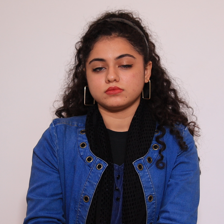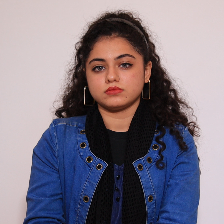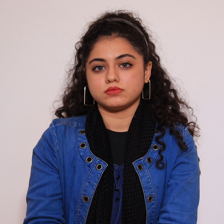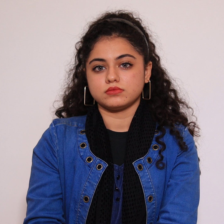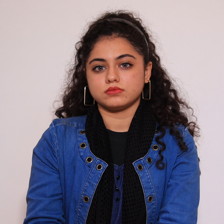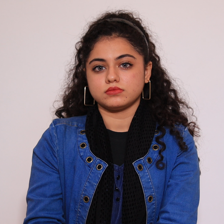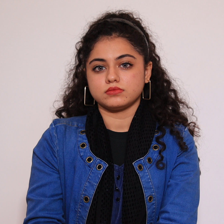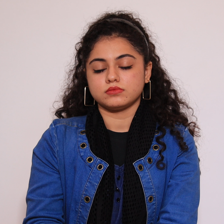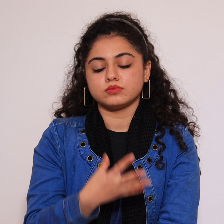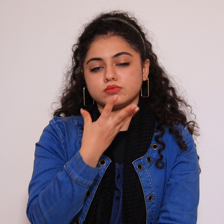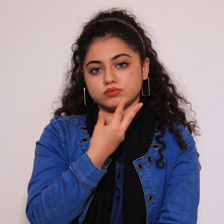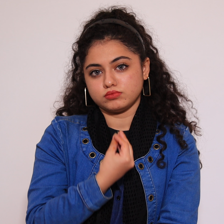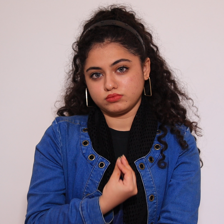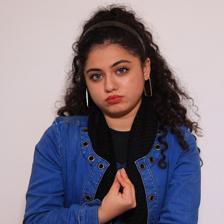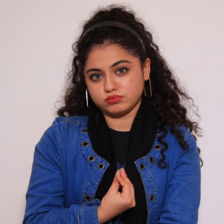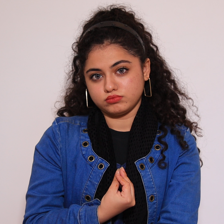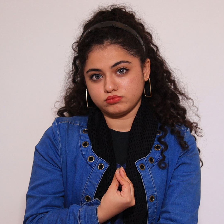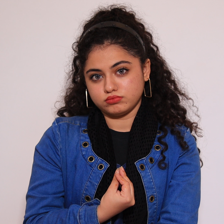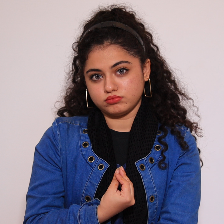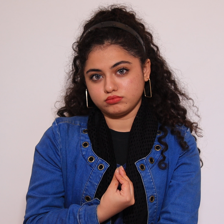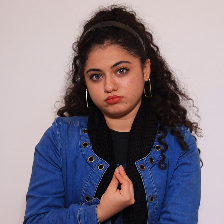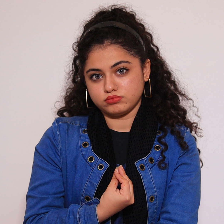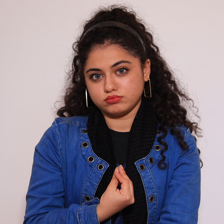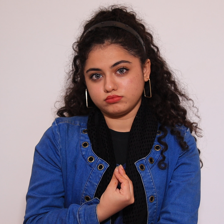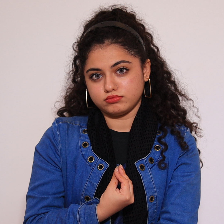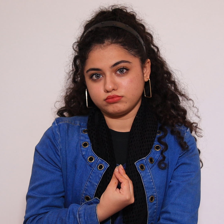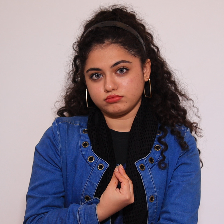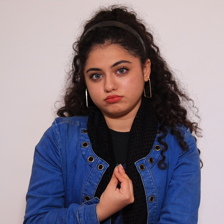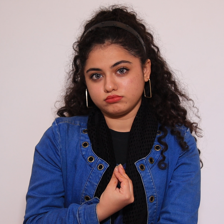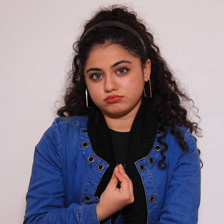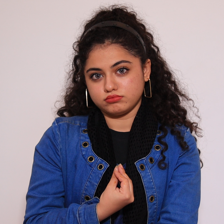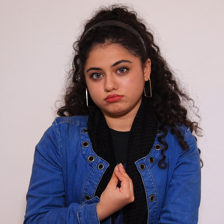sad